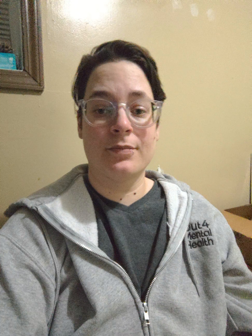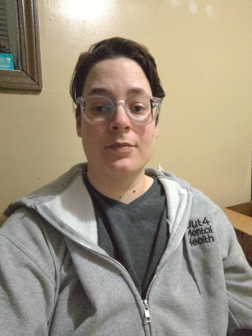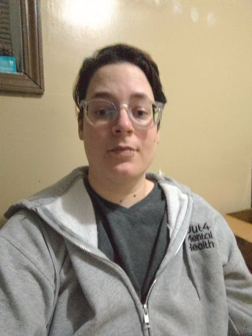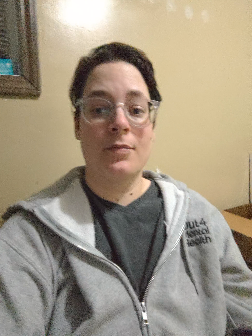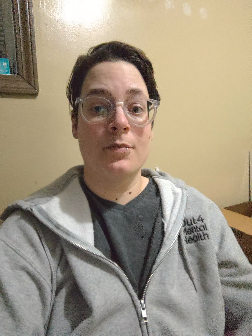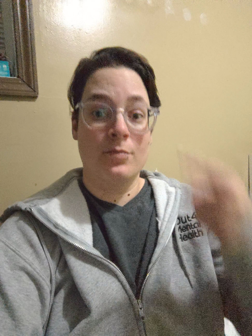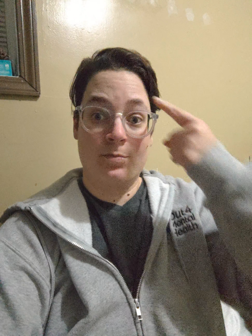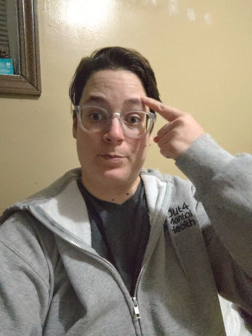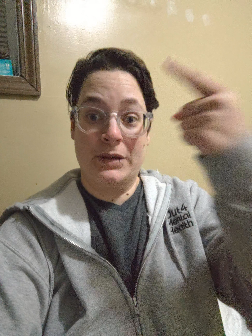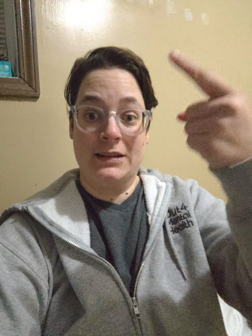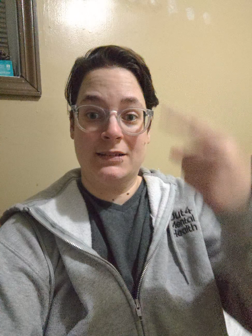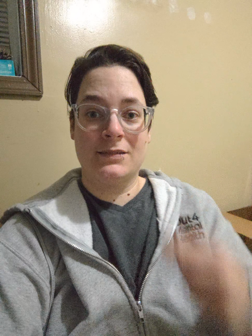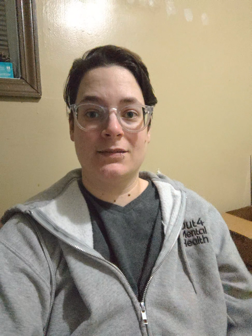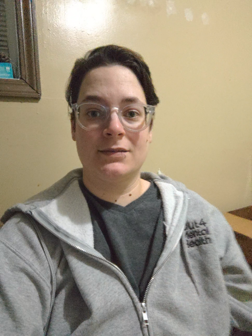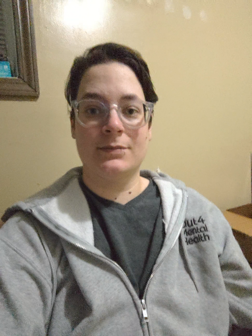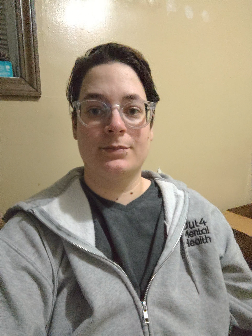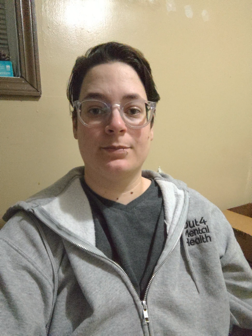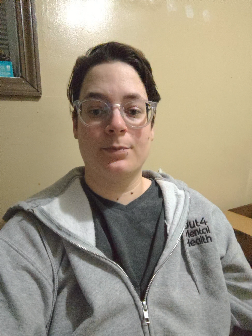penny